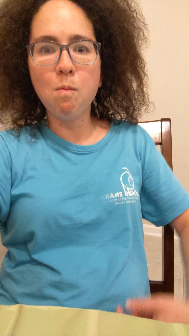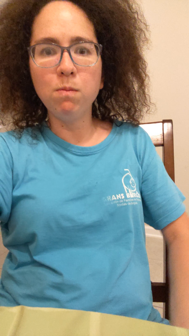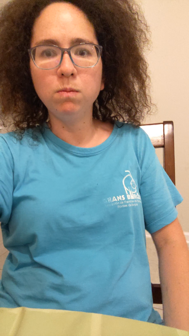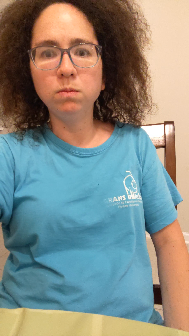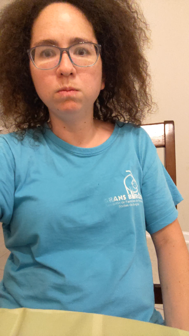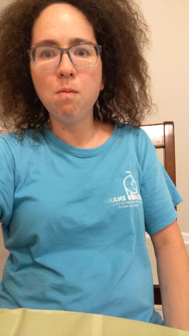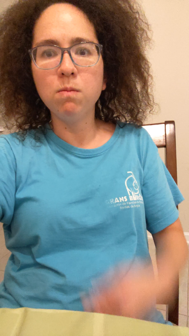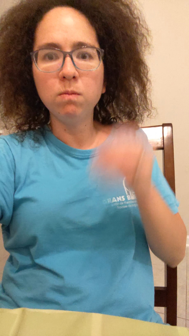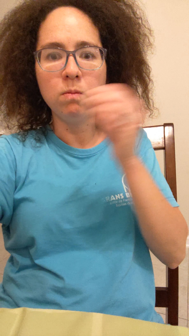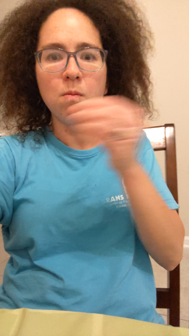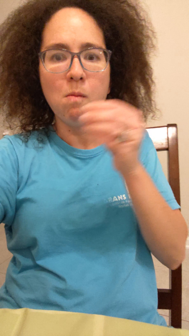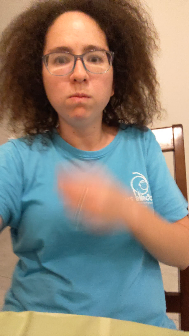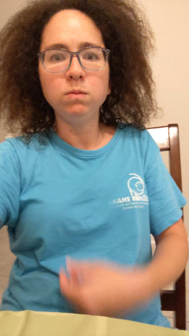more